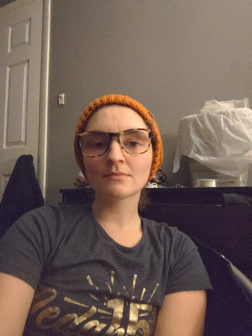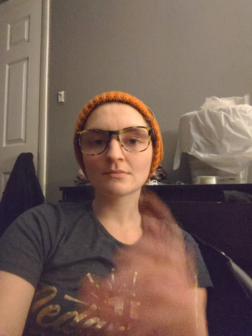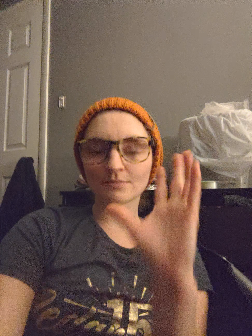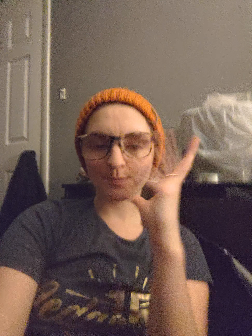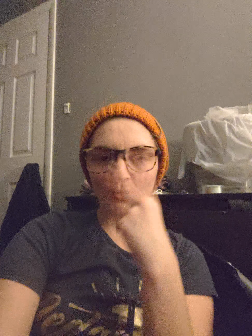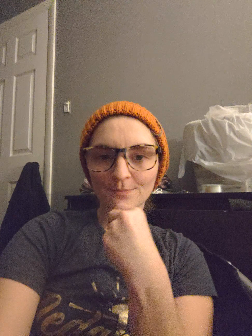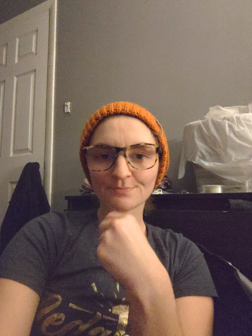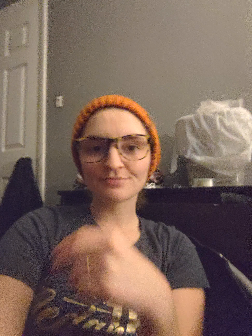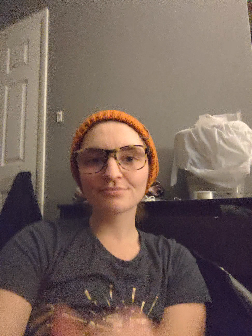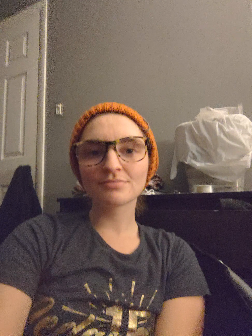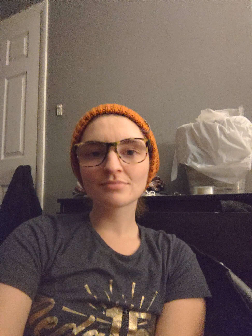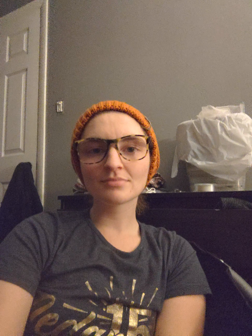pretty